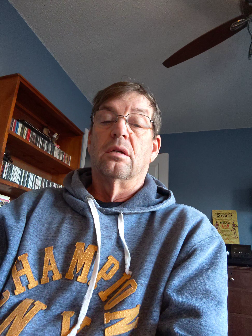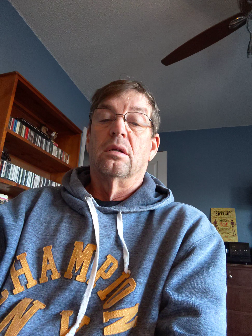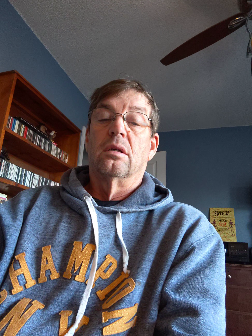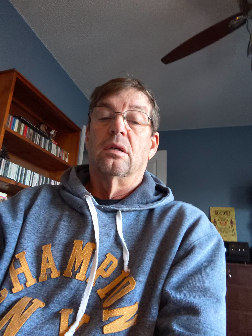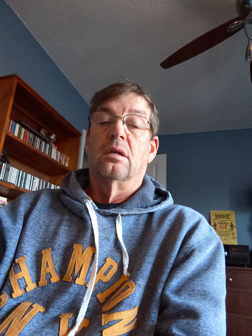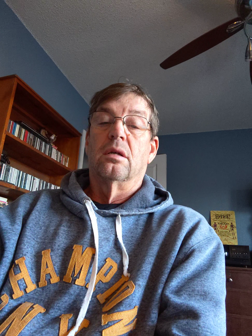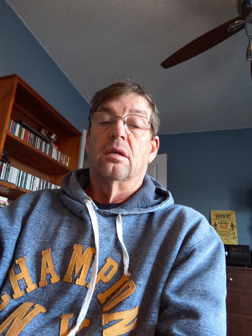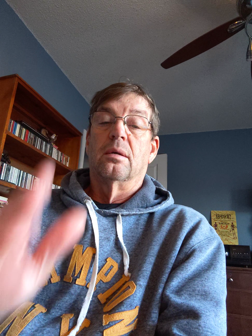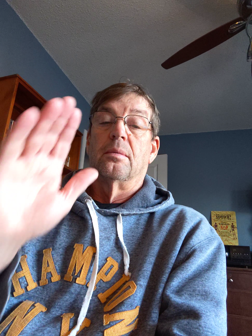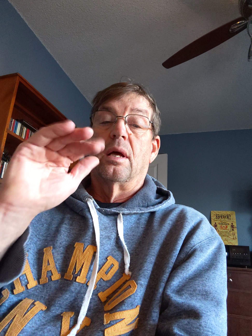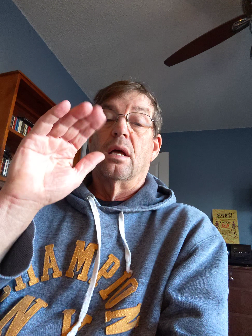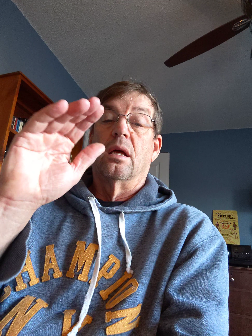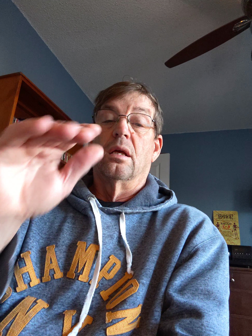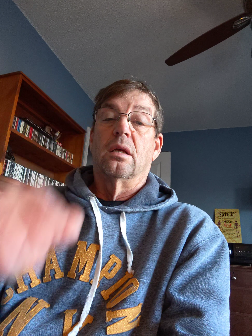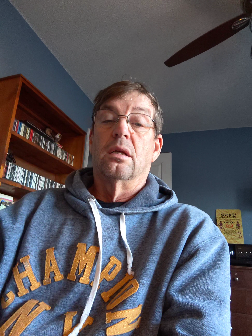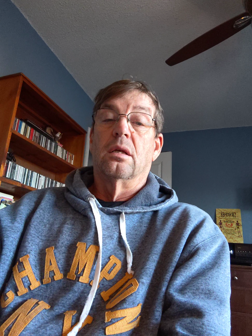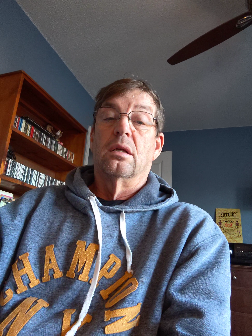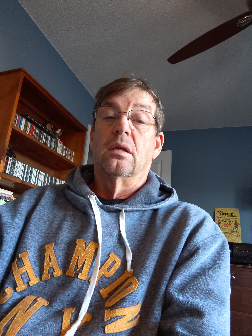bye